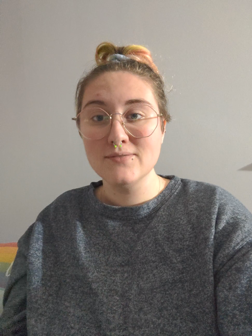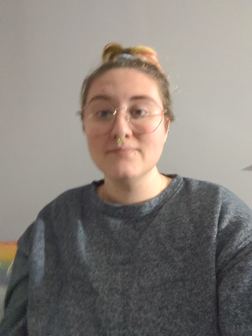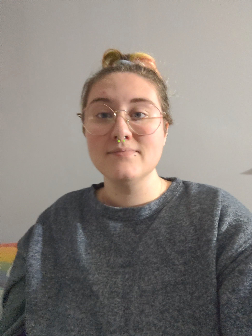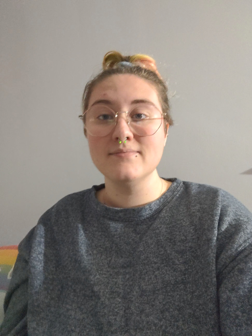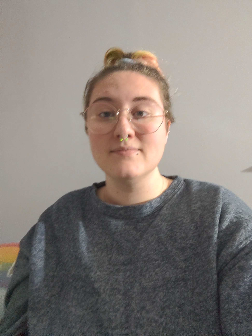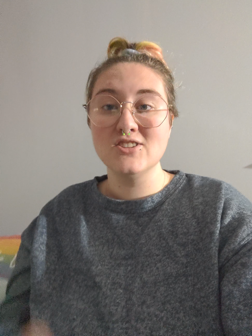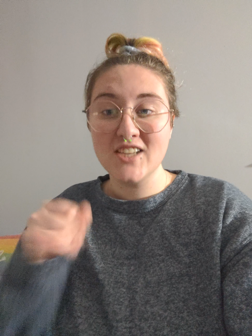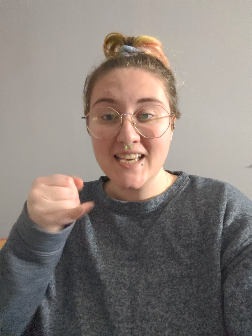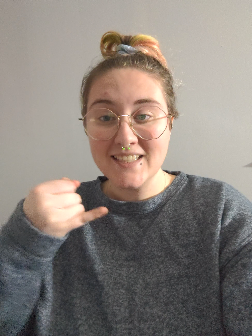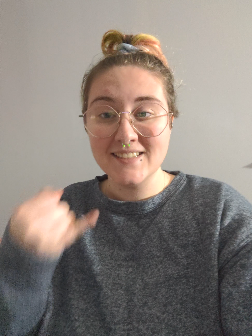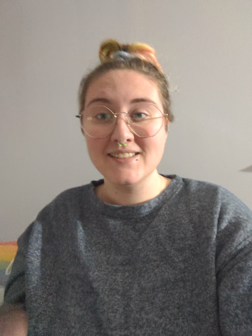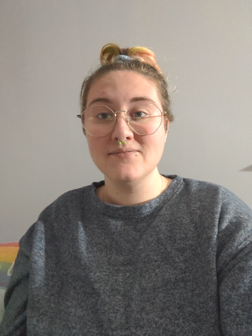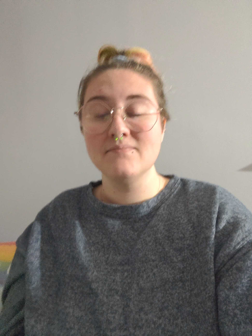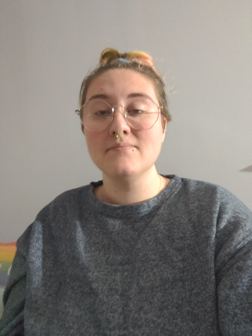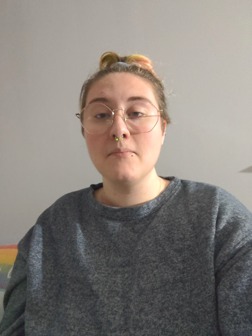jeans